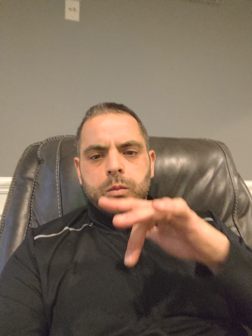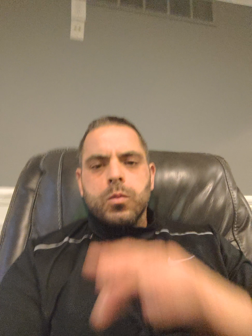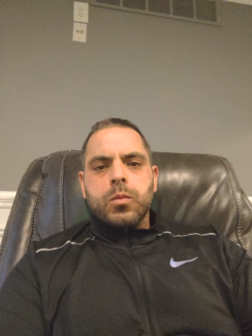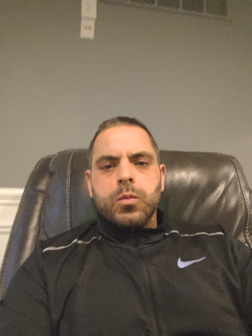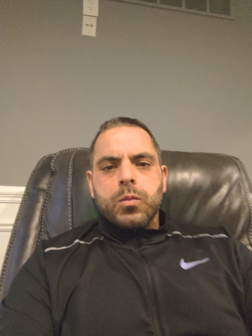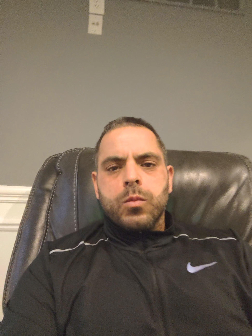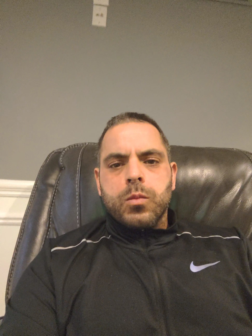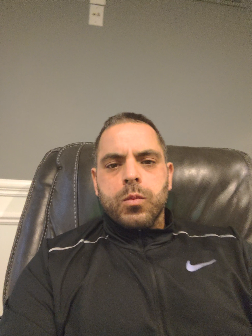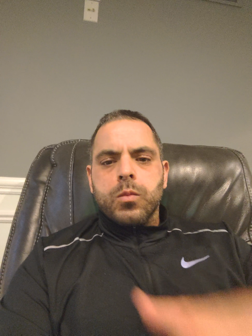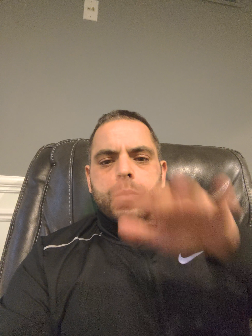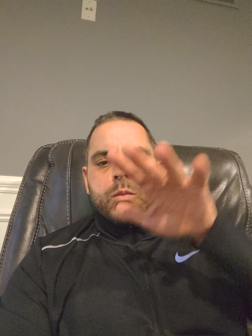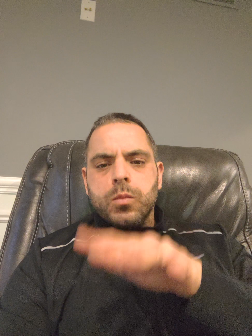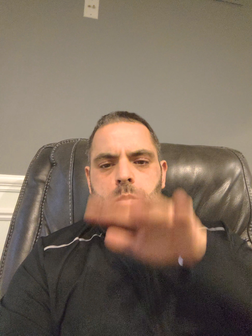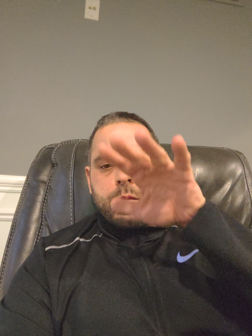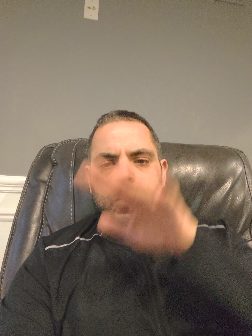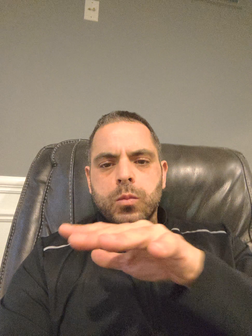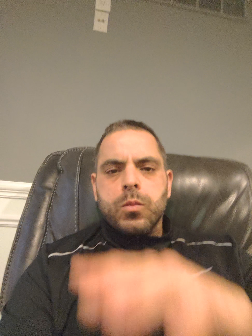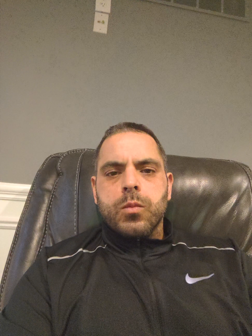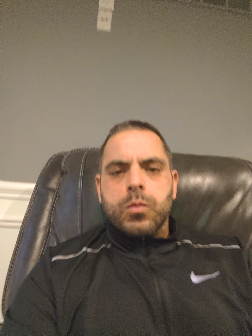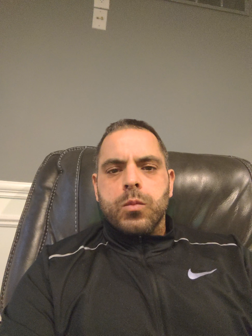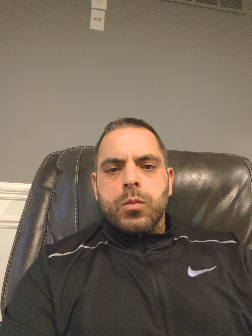alligator